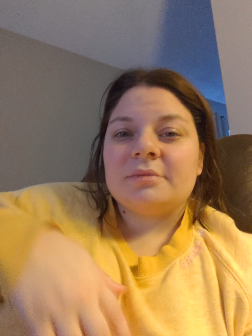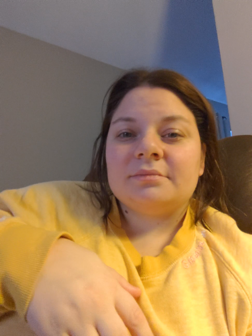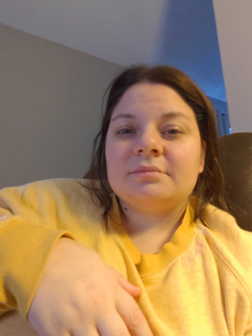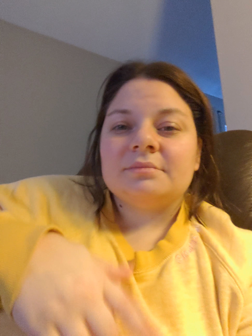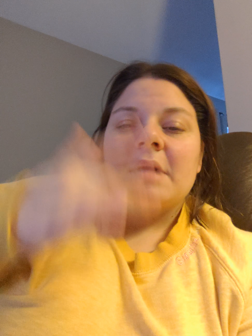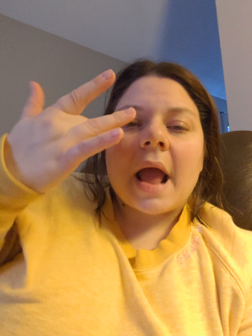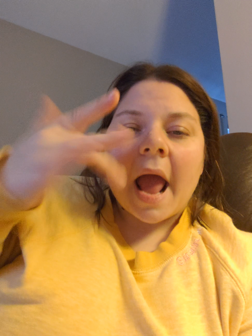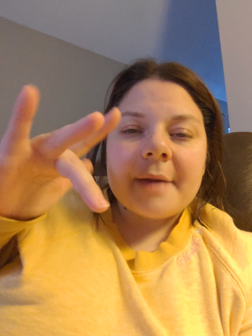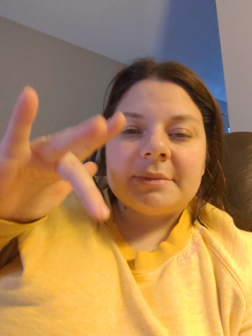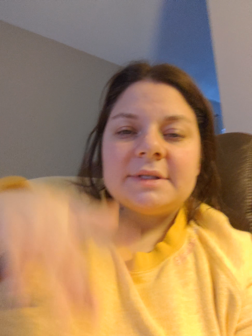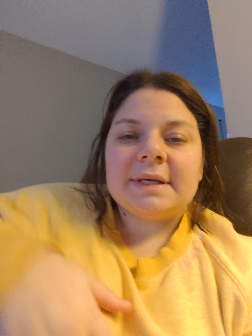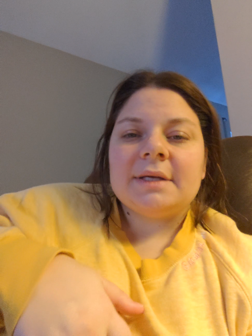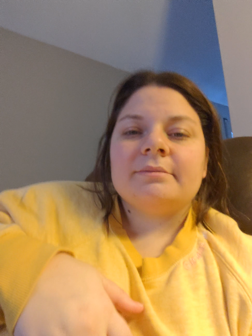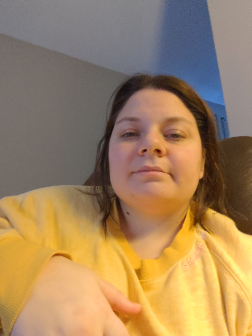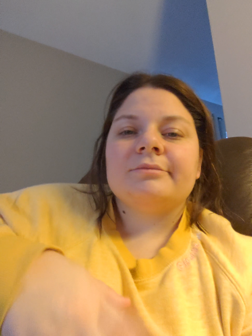empty